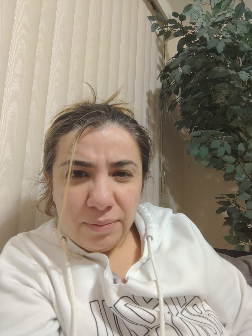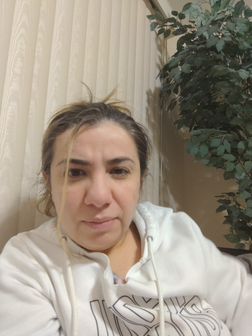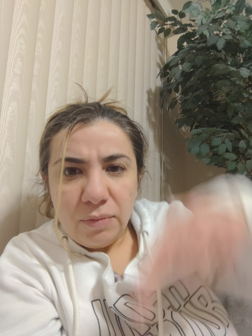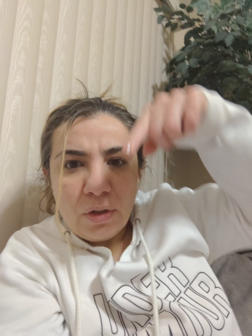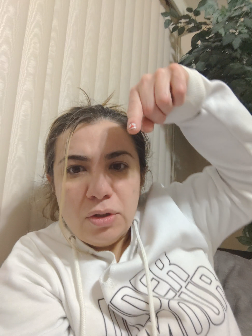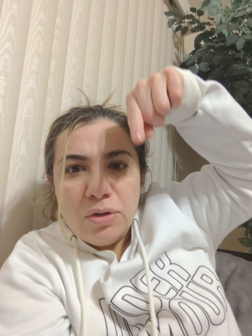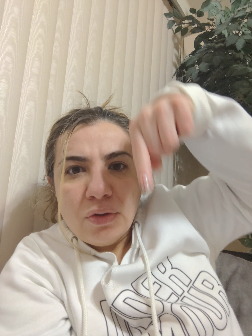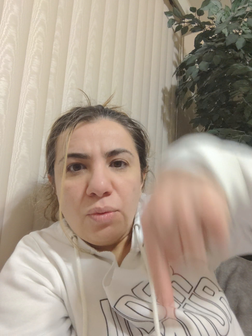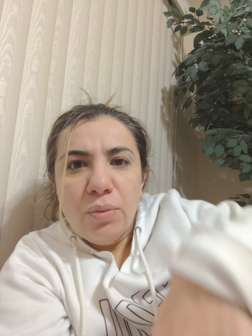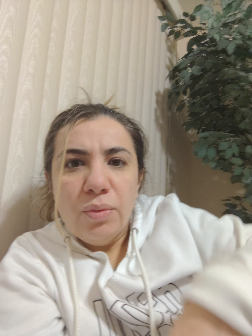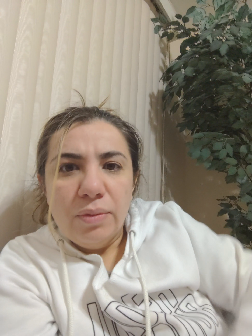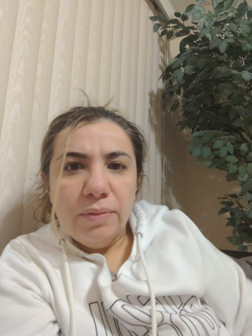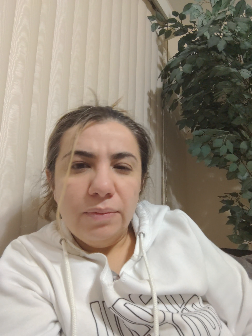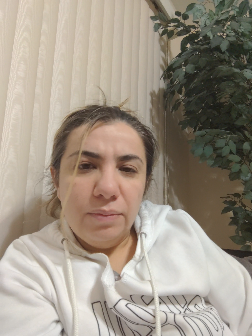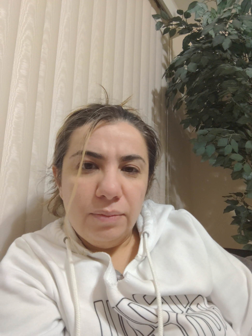down